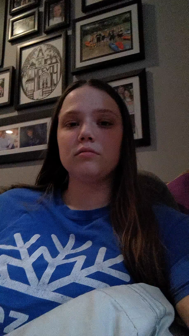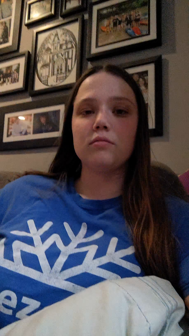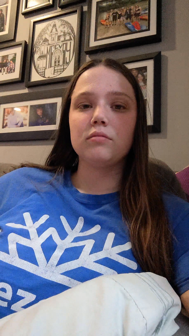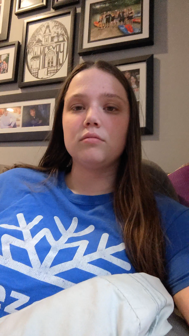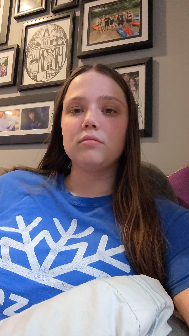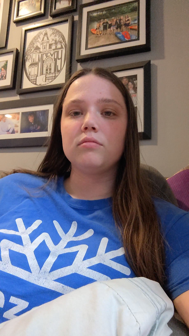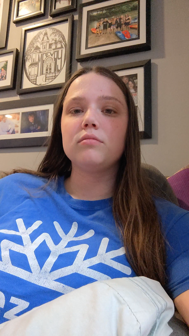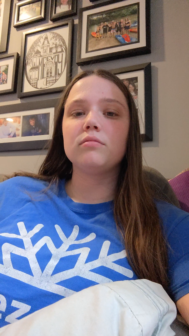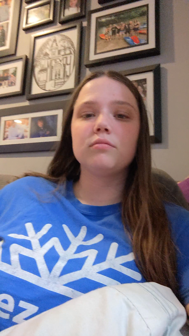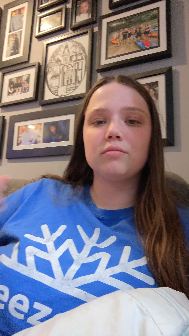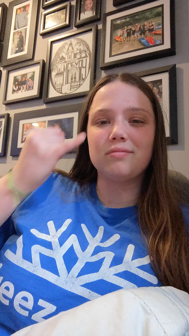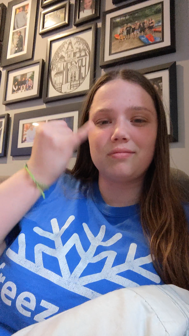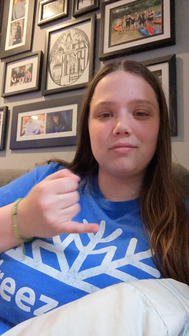last